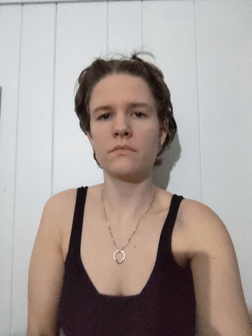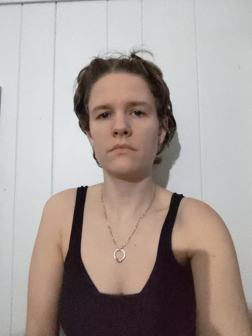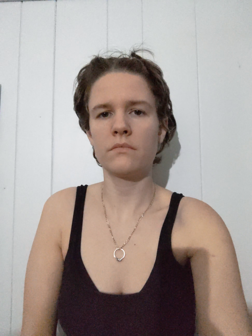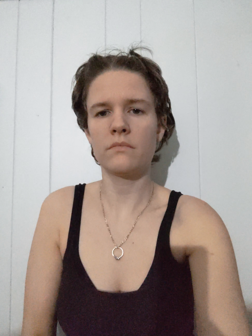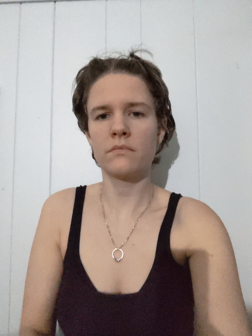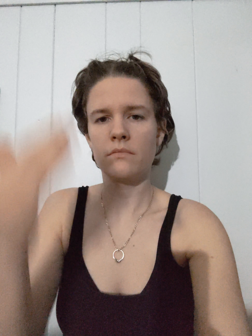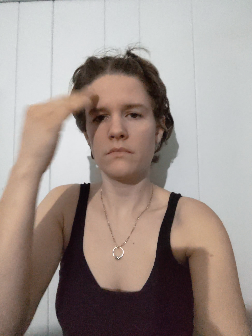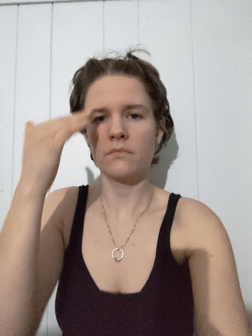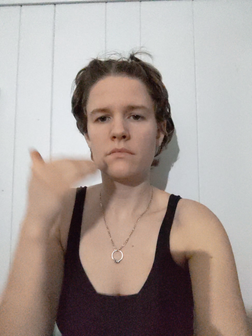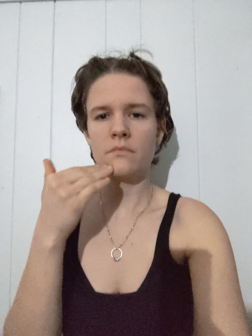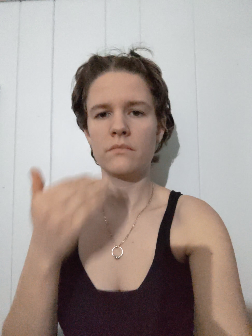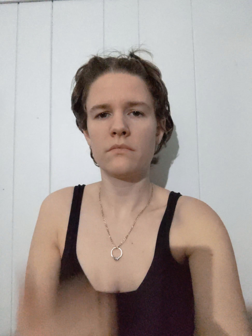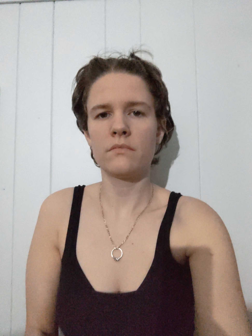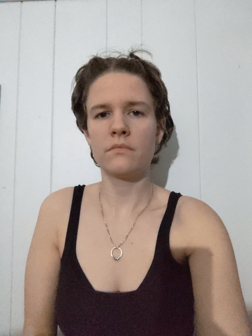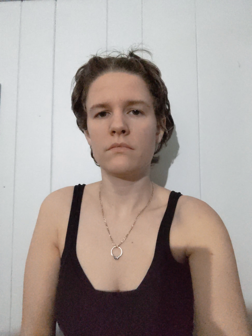head